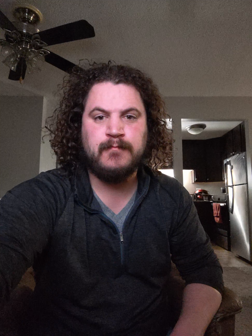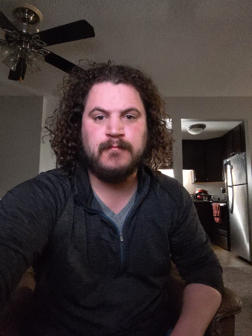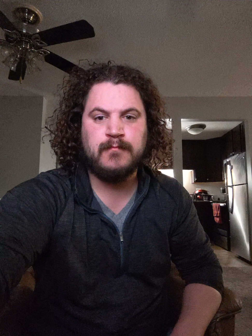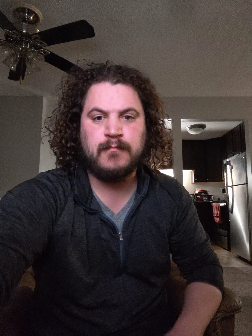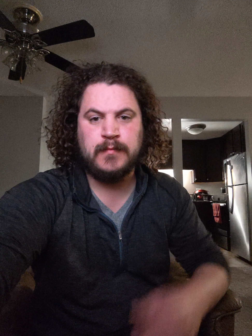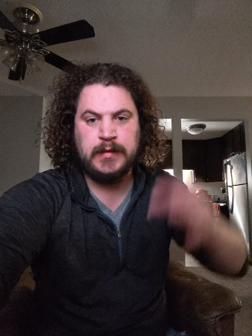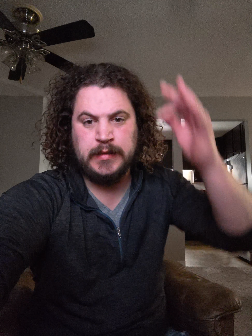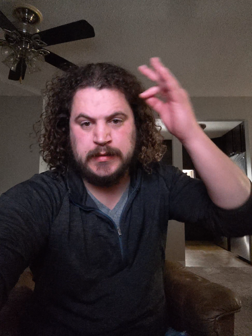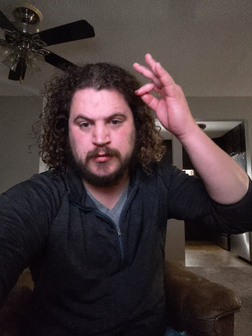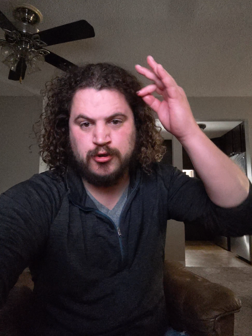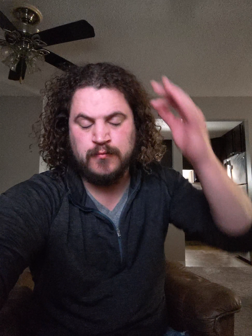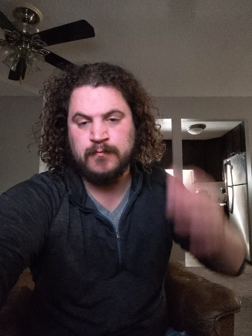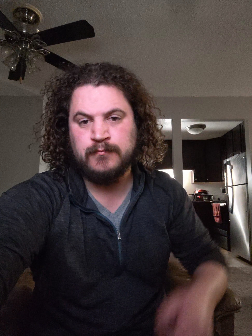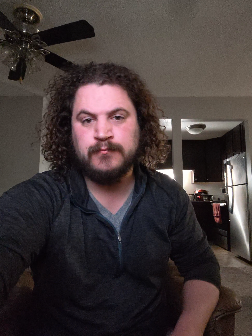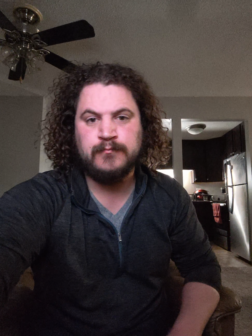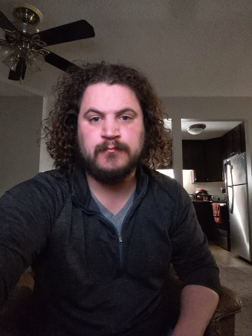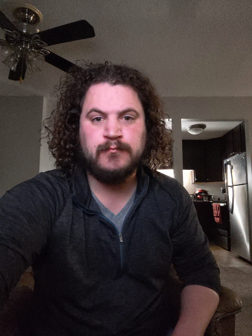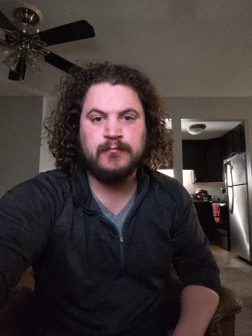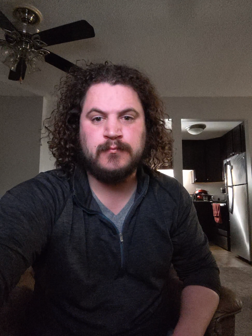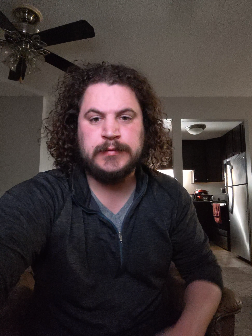hair